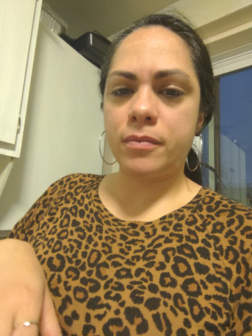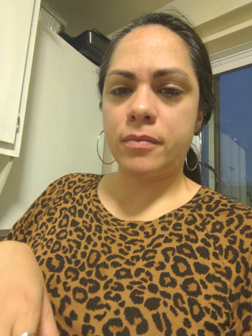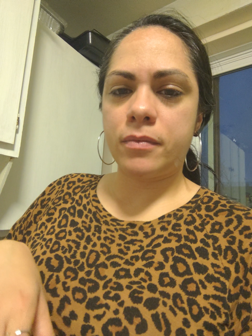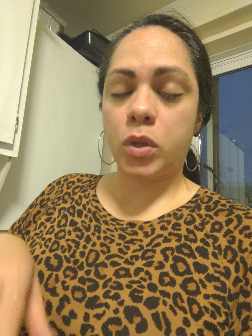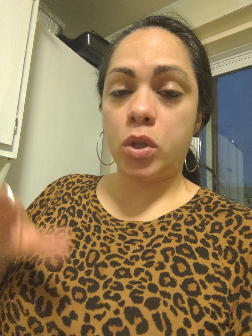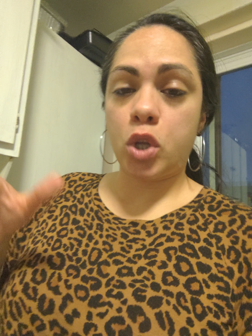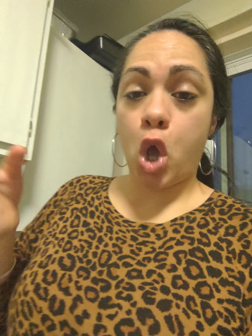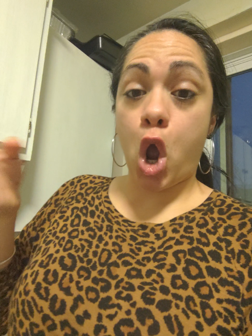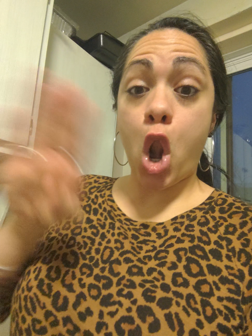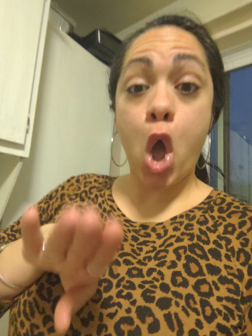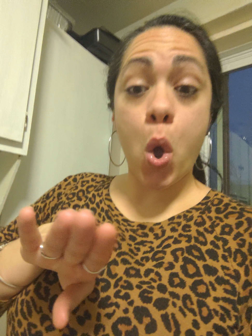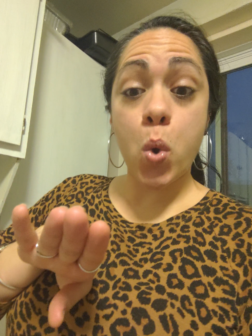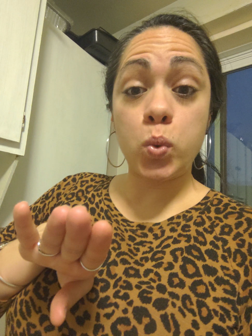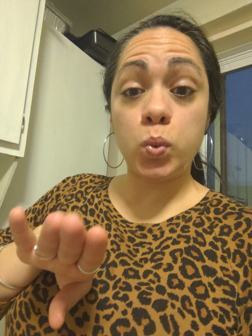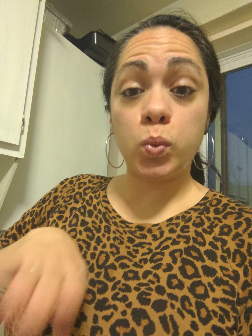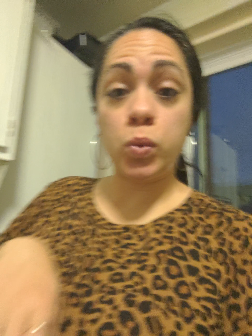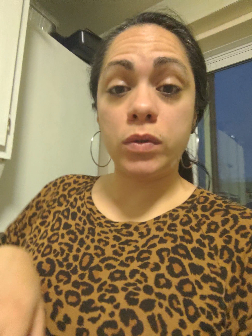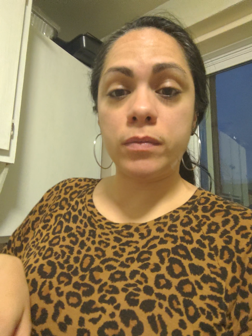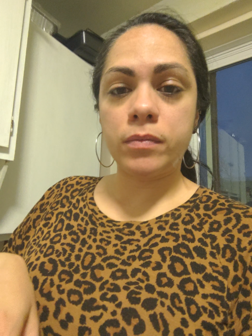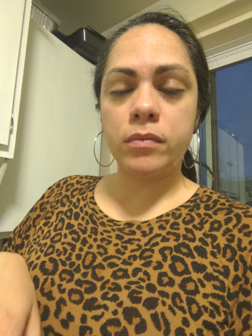close